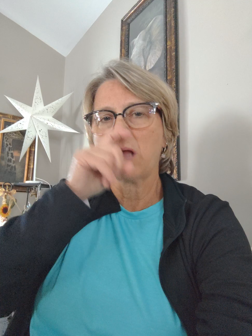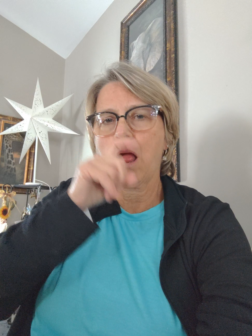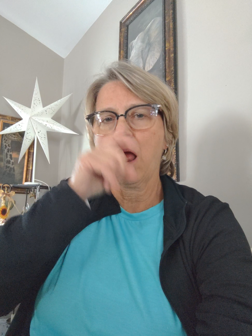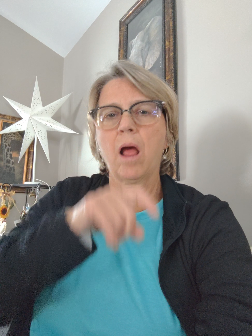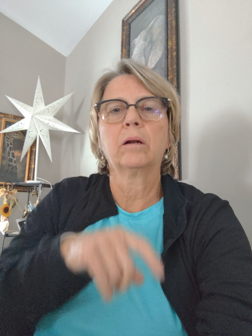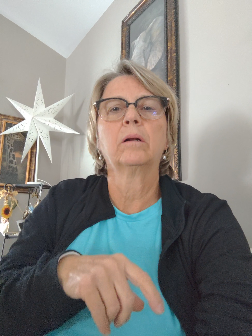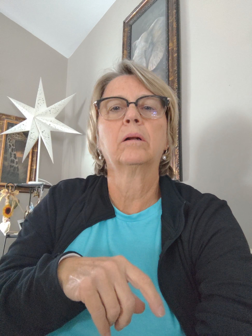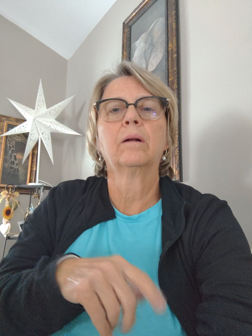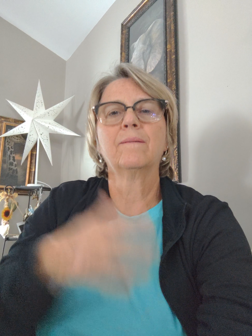doll